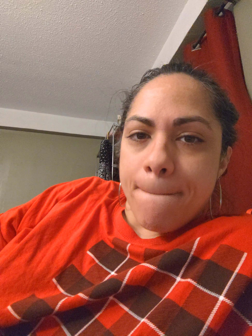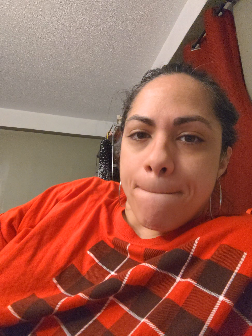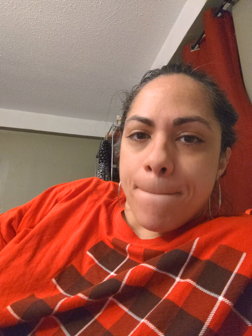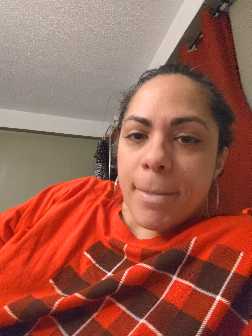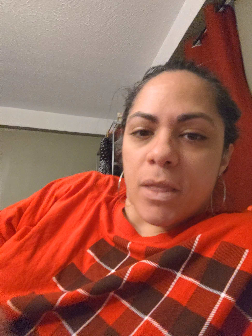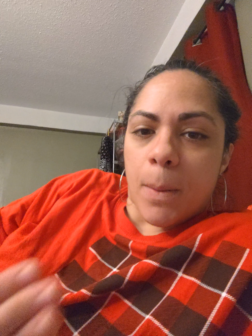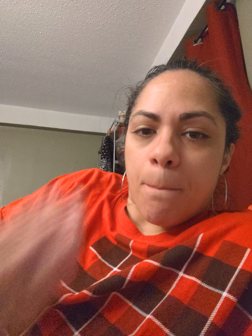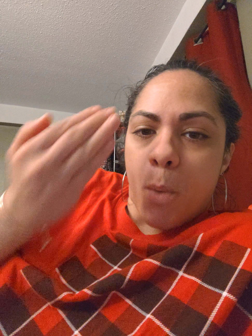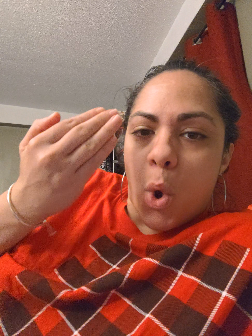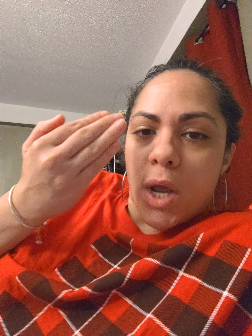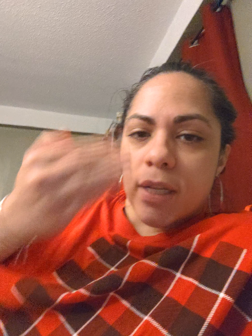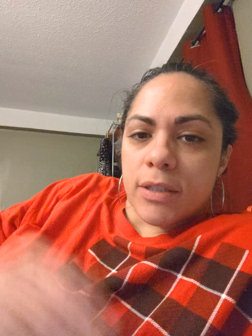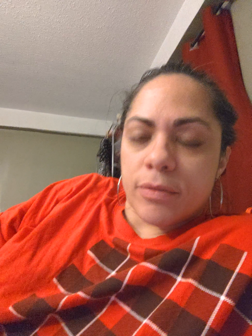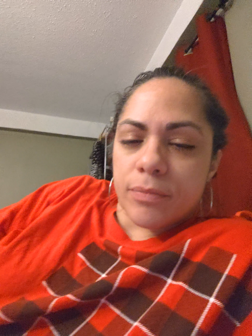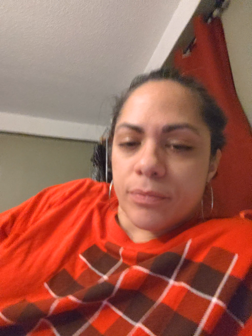morning